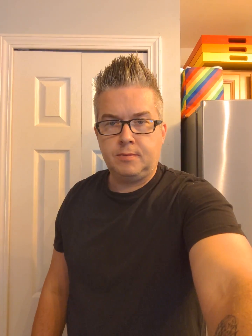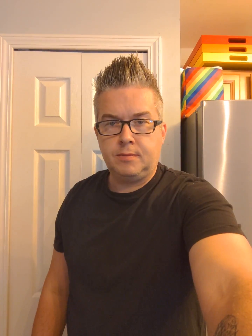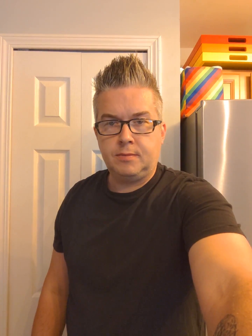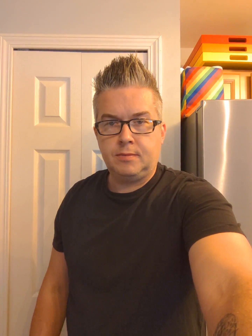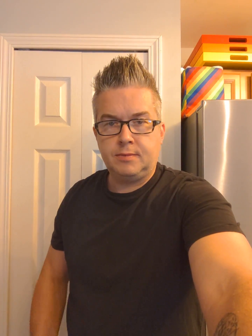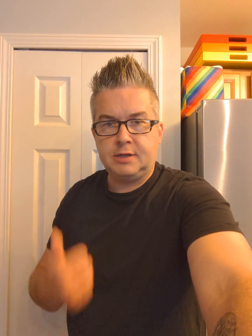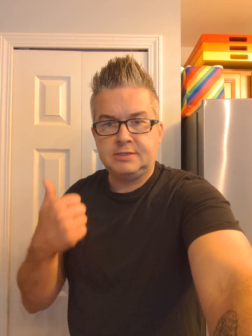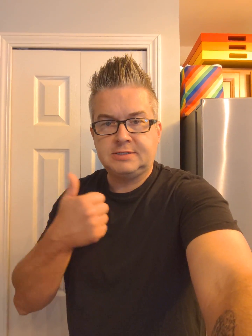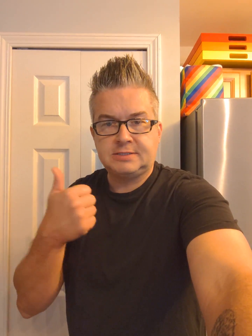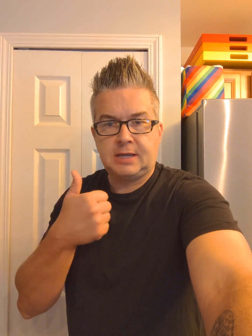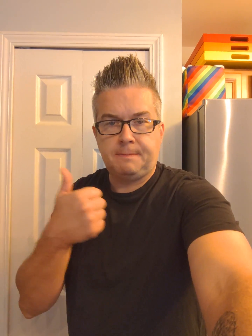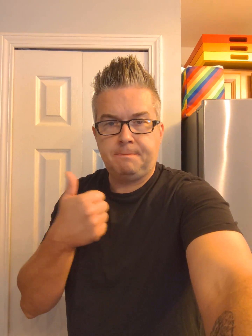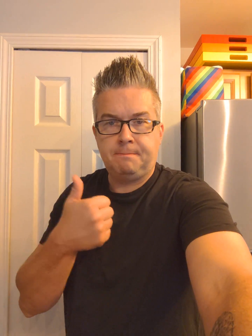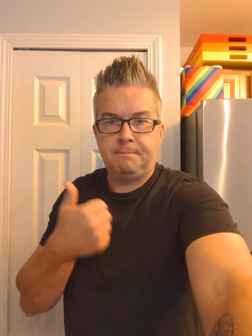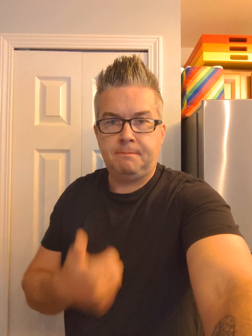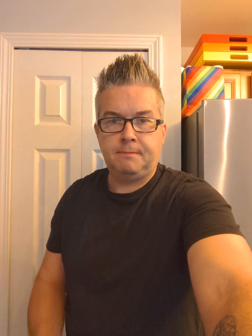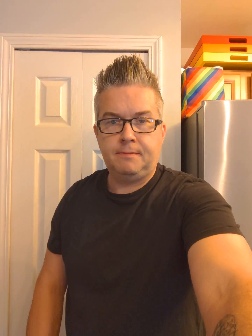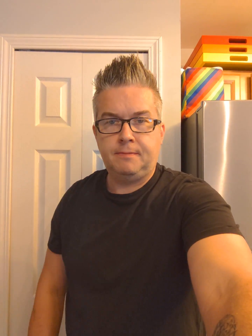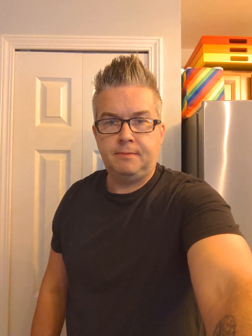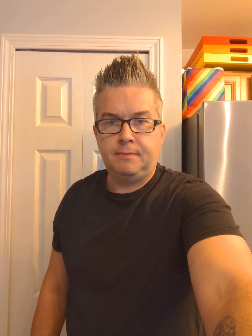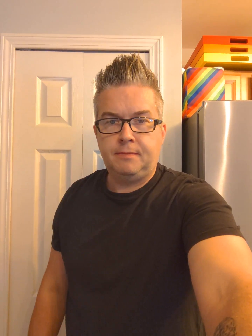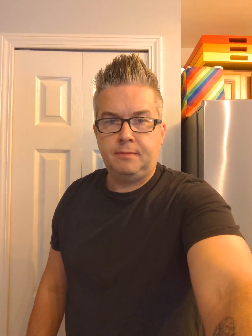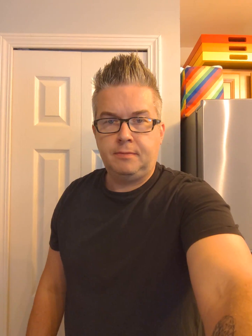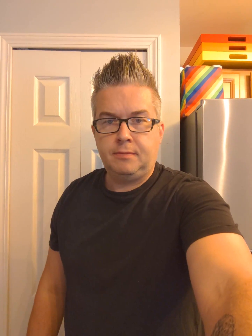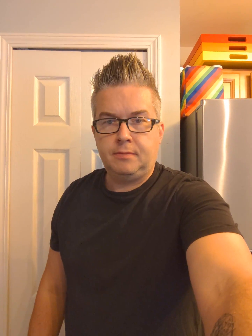game